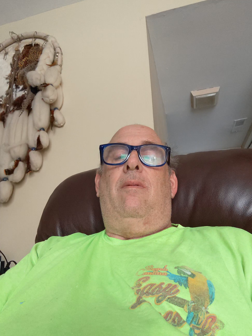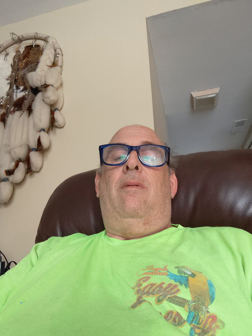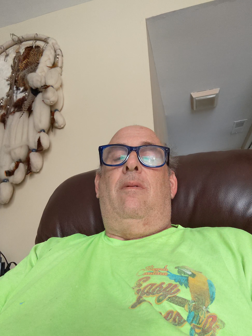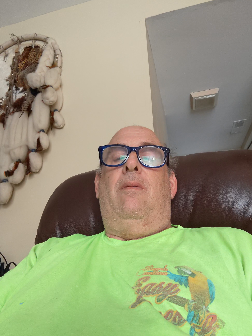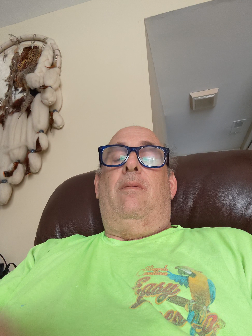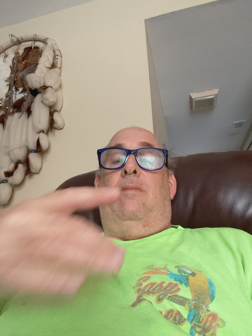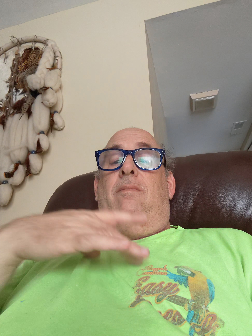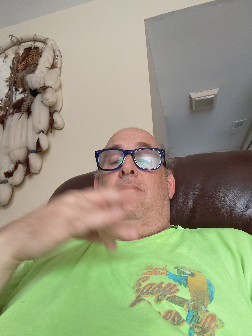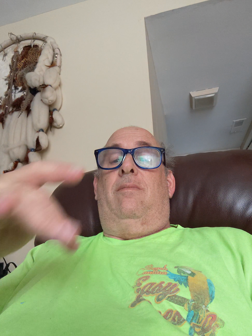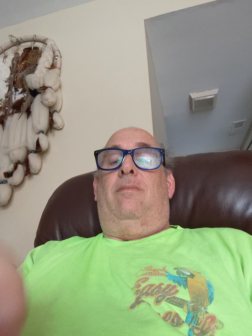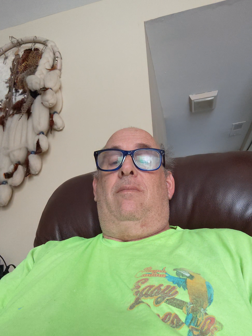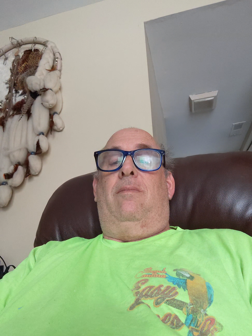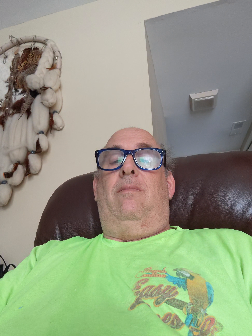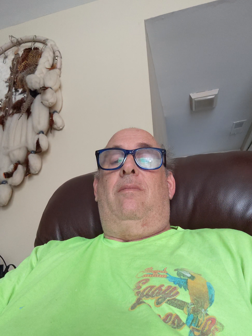like